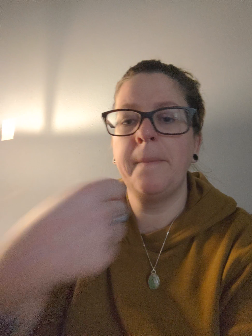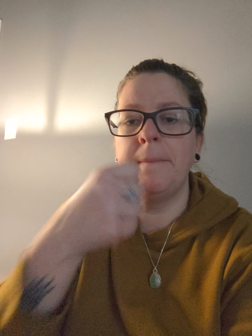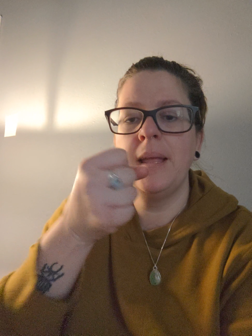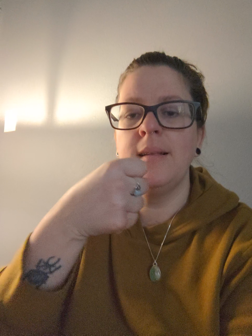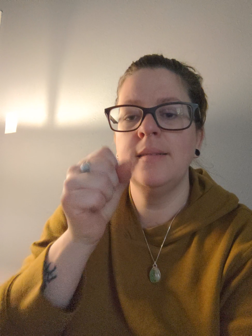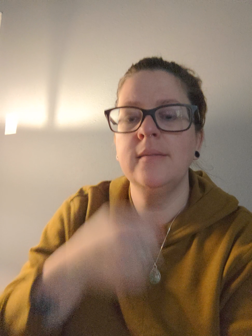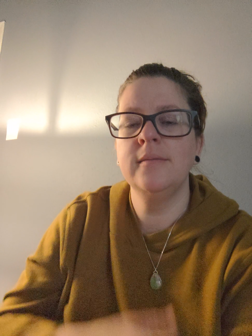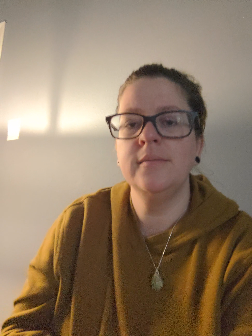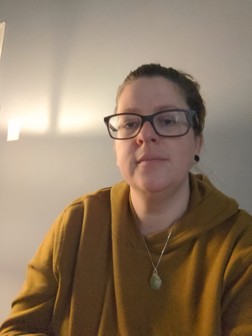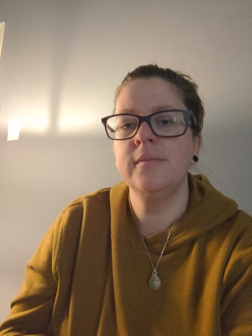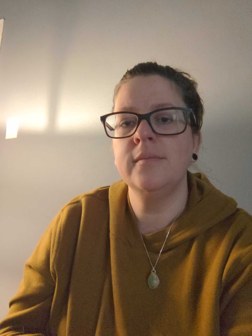make